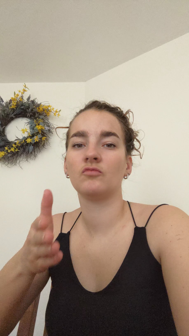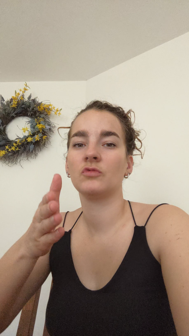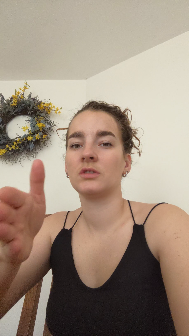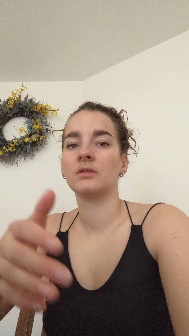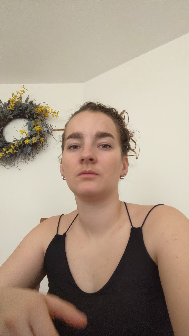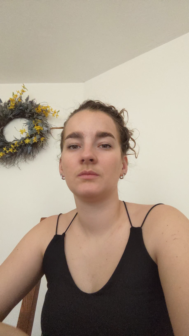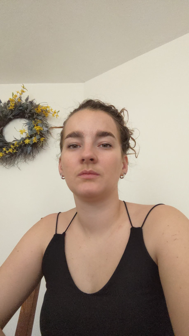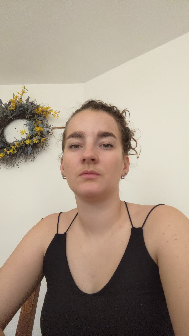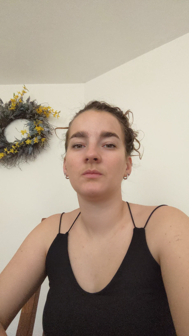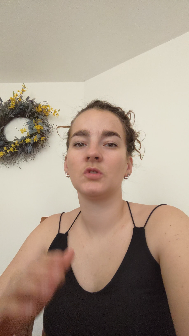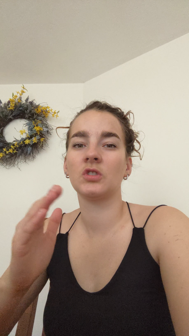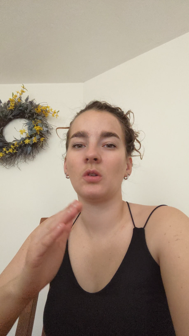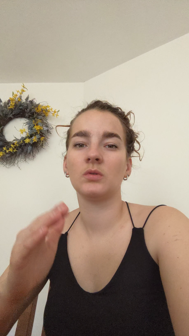downtown